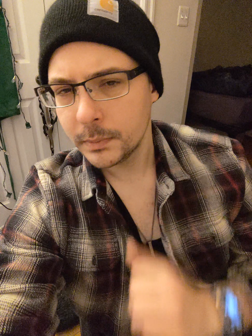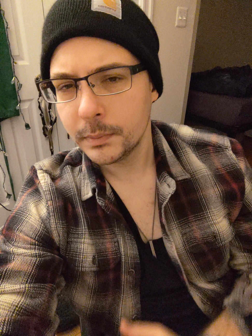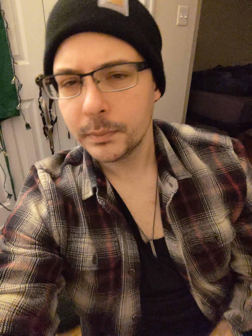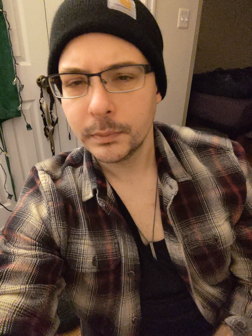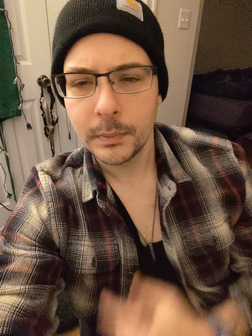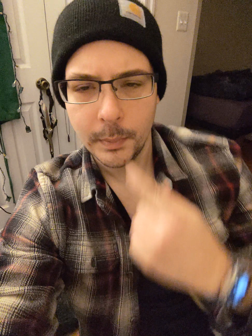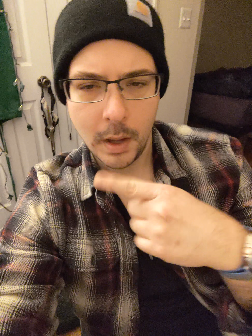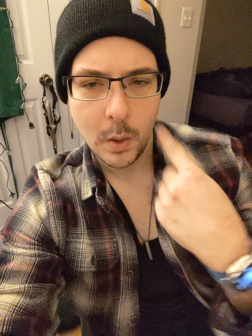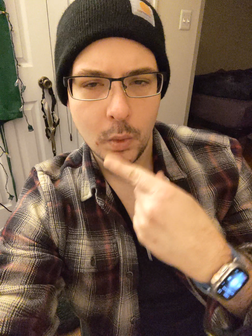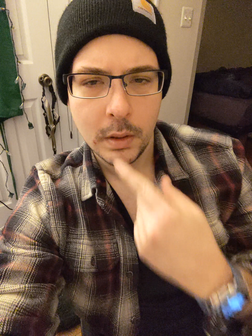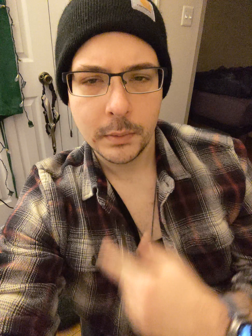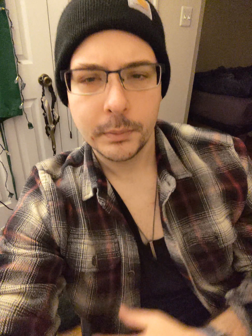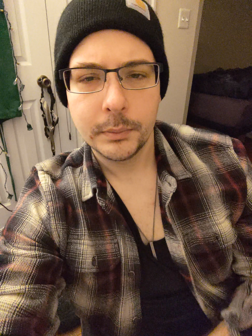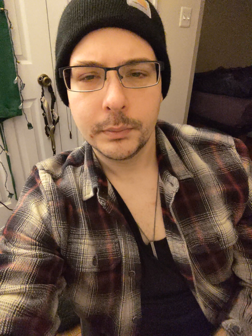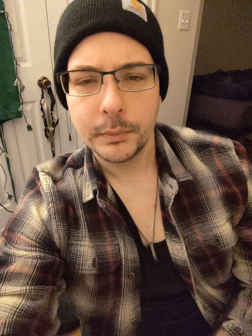mouth